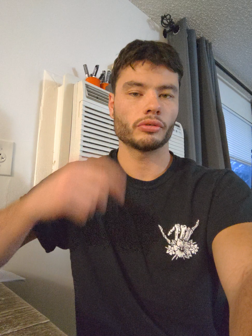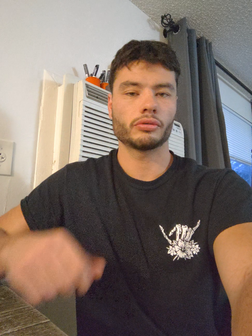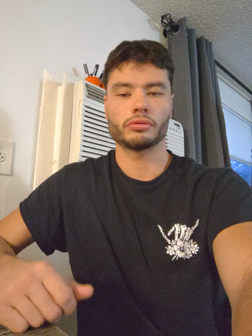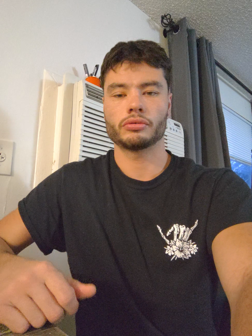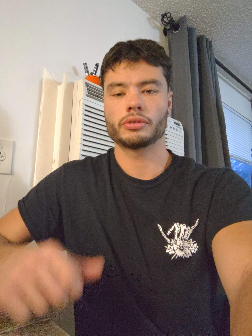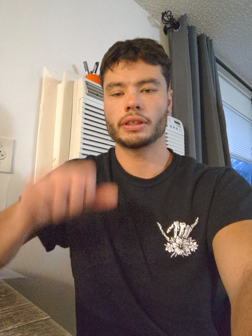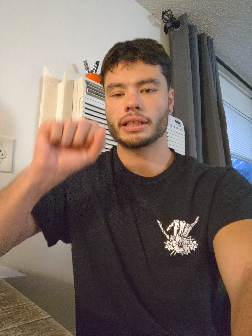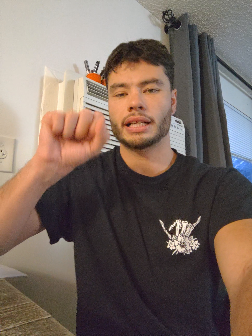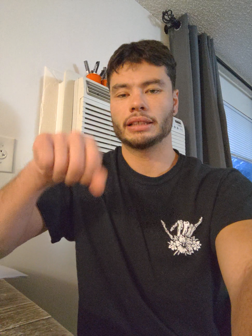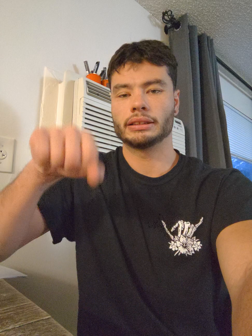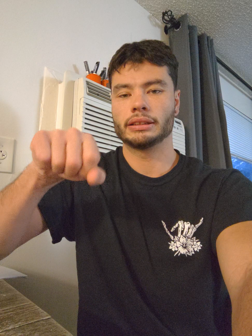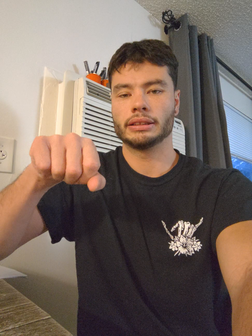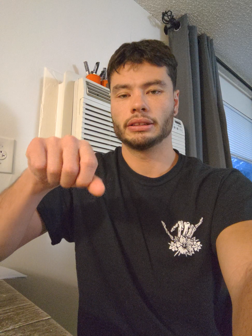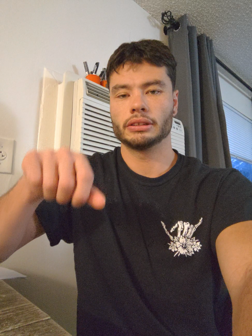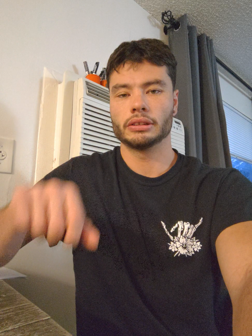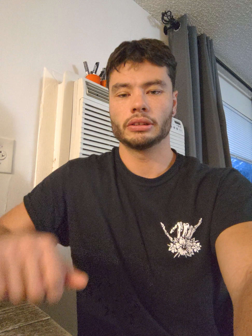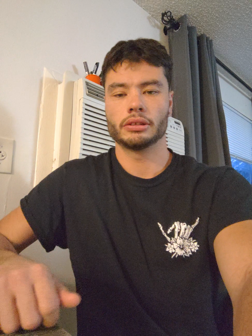yes